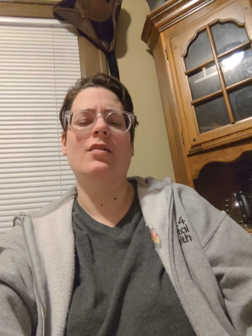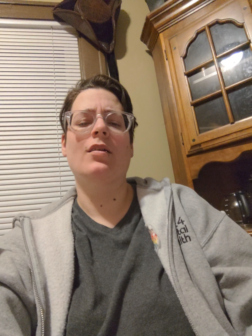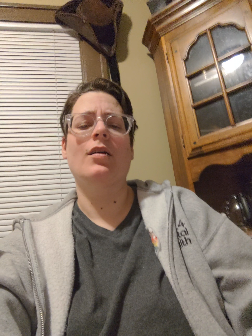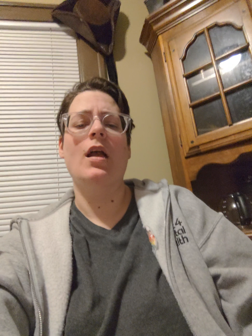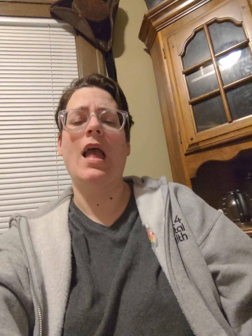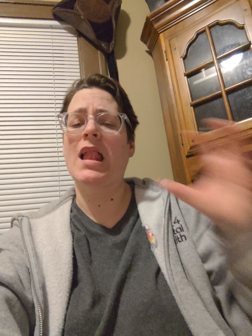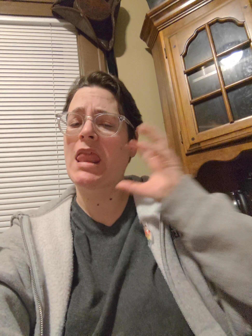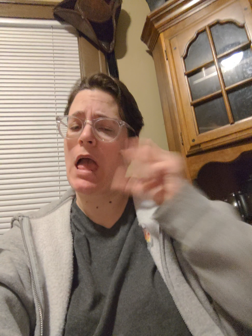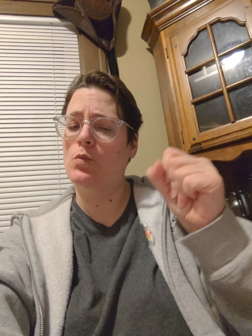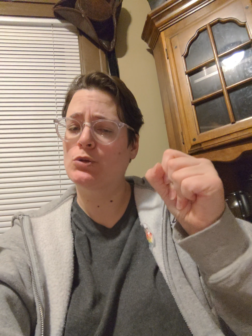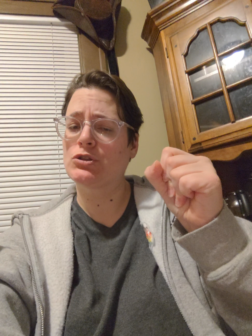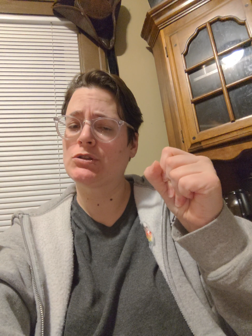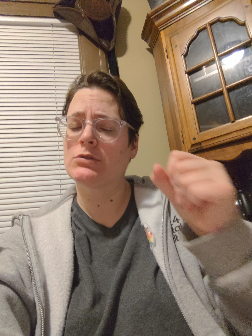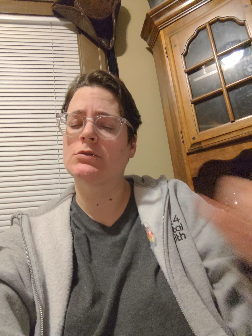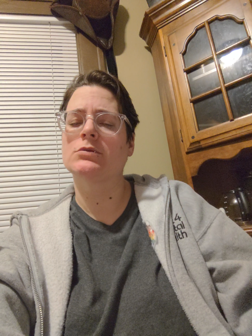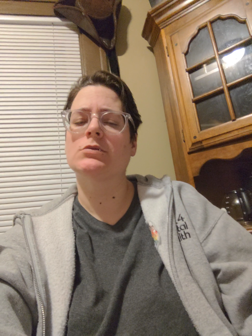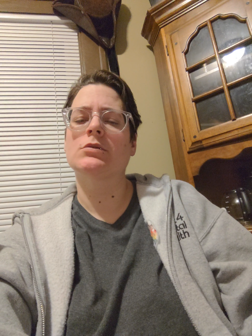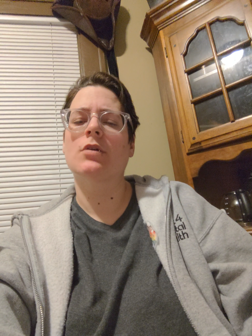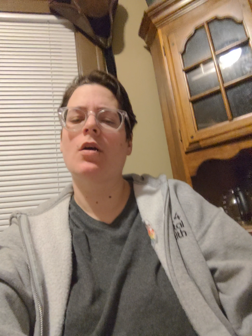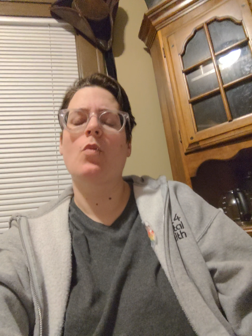loud